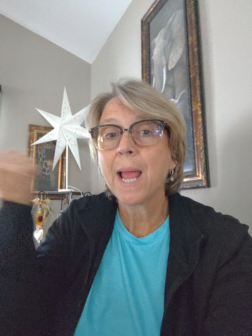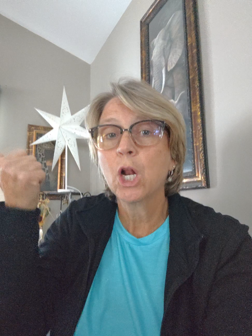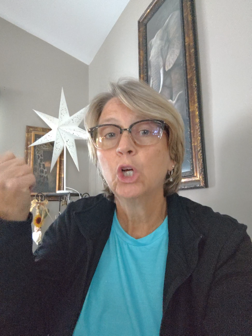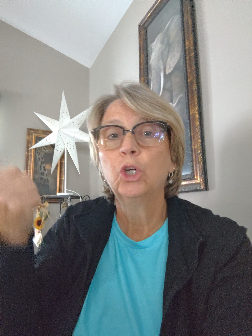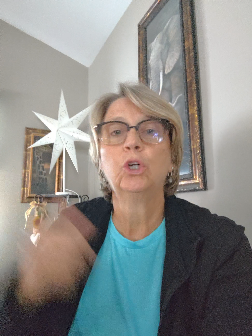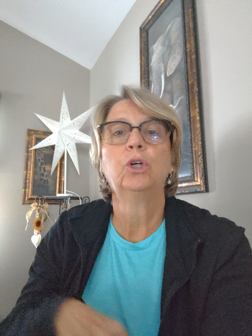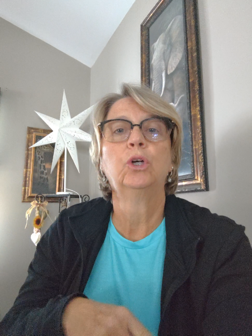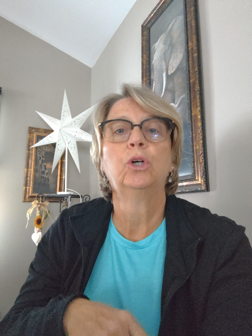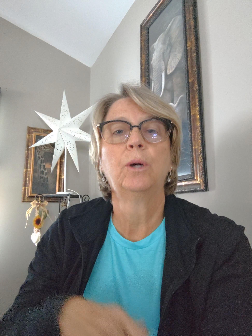better